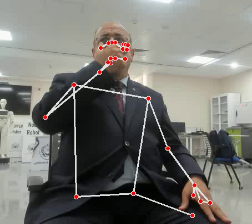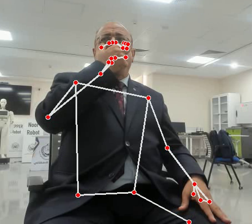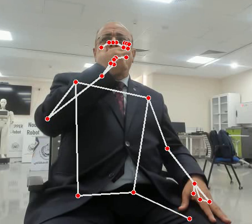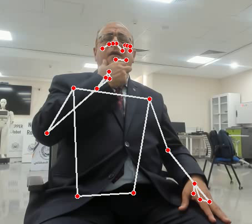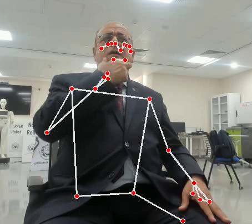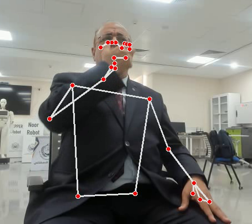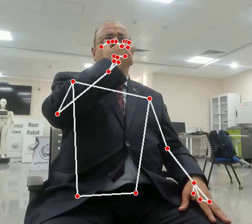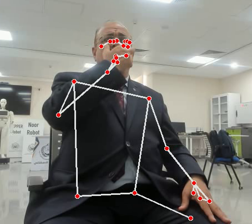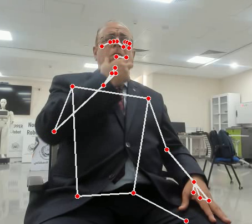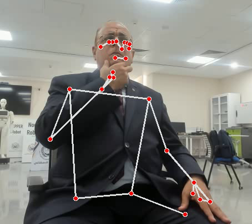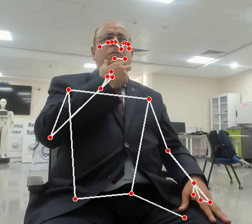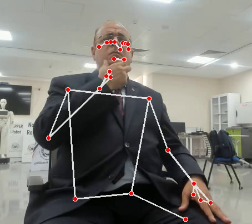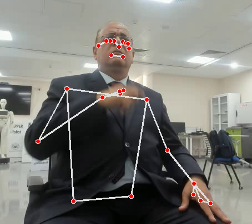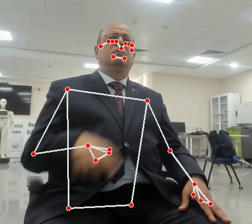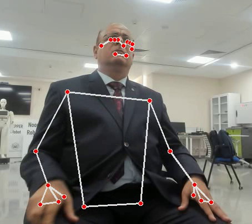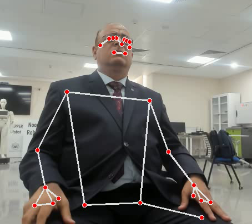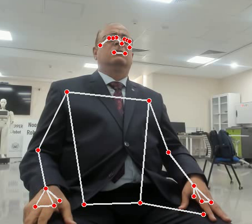yabky